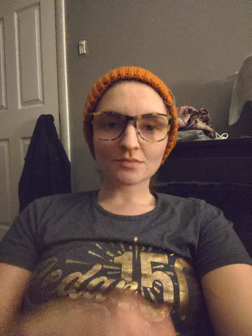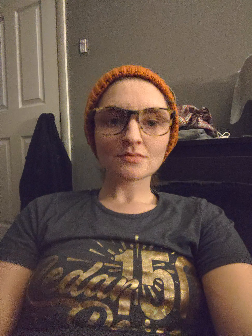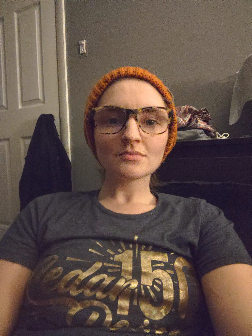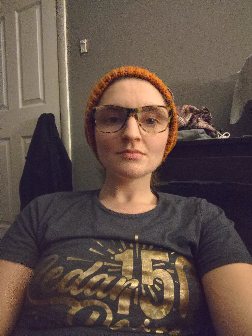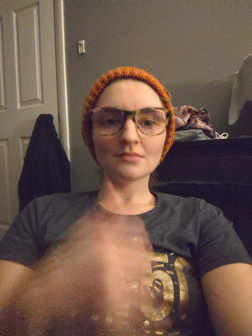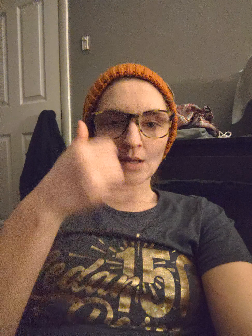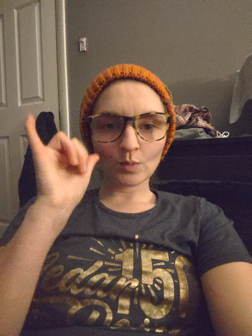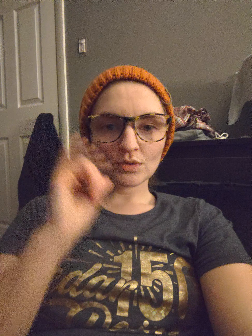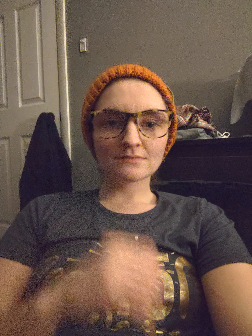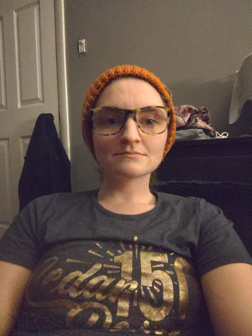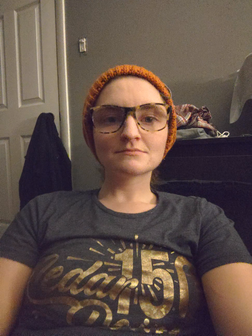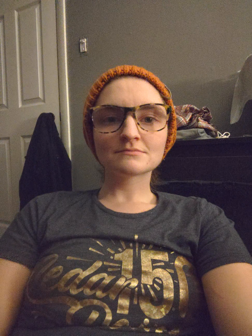cow